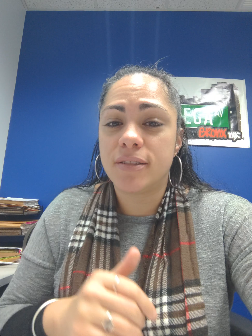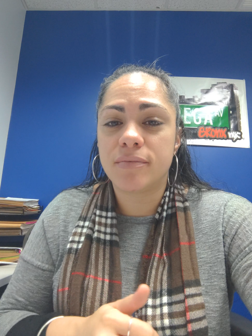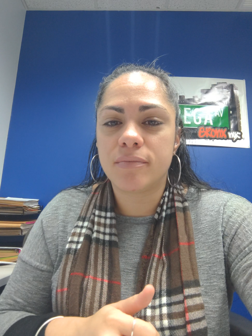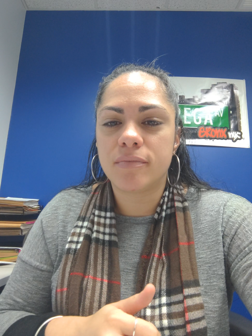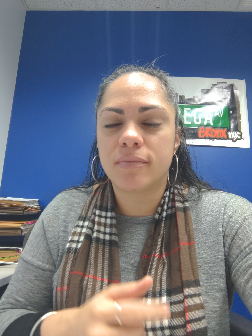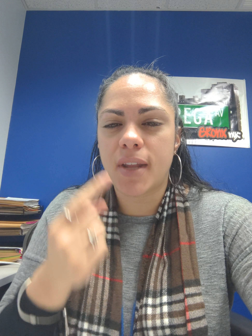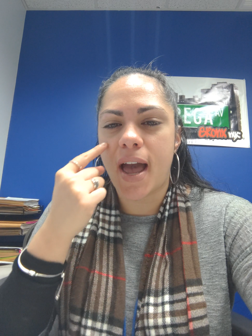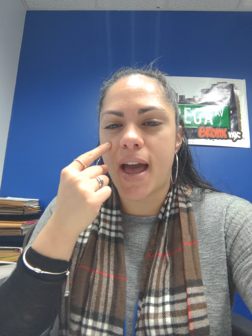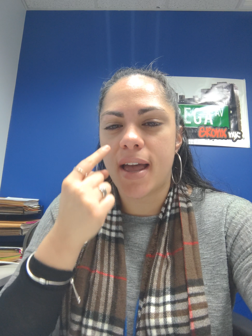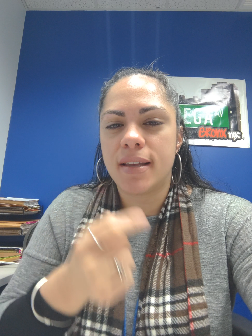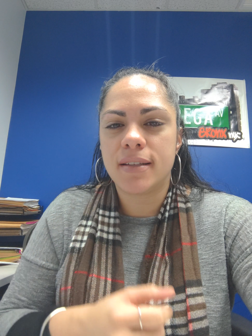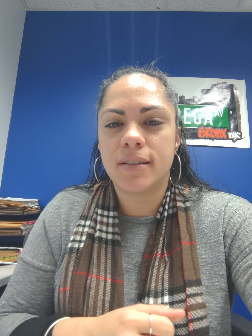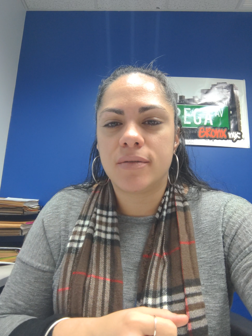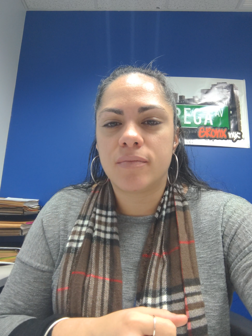eye